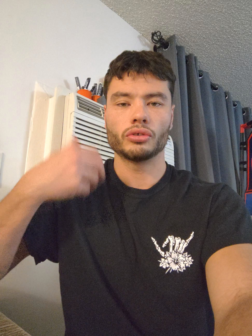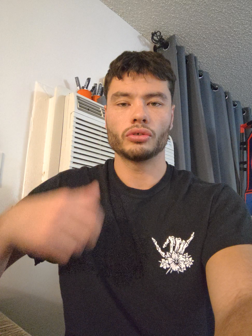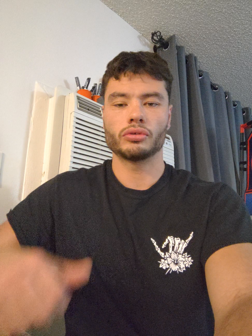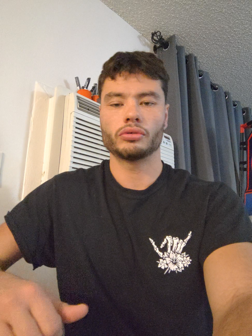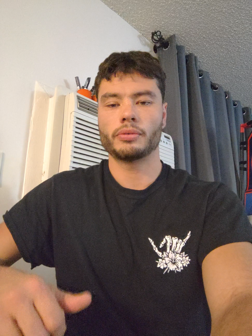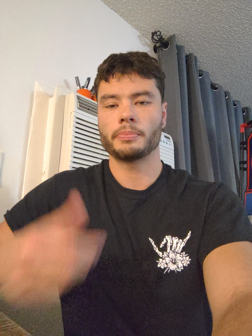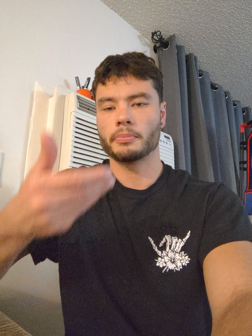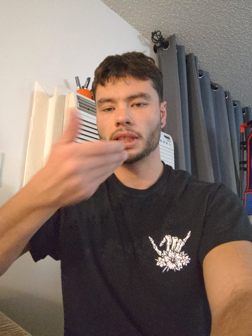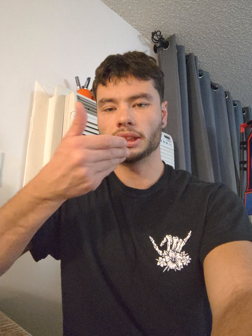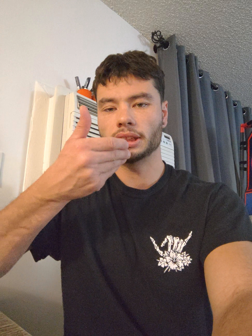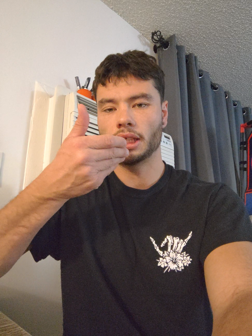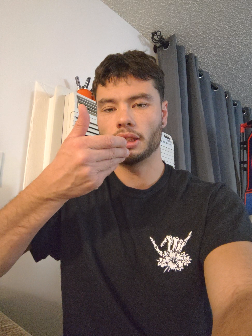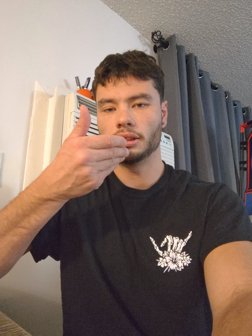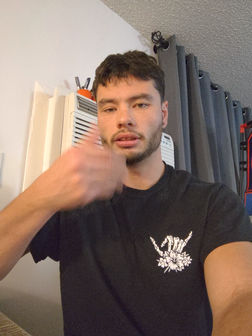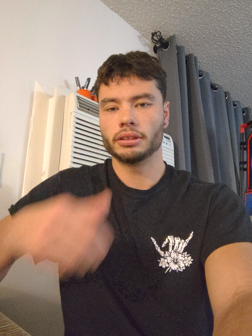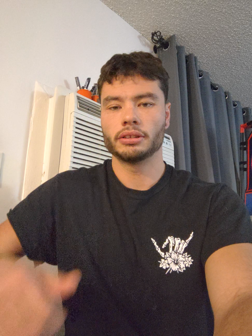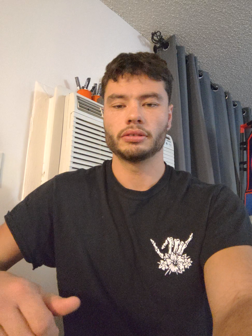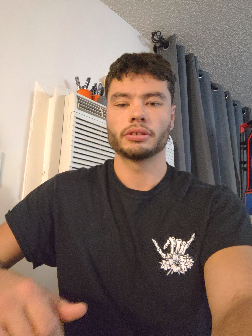pizza